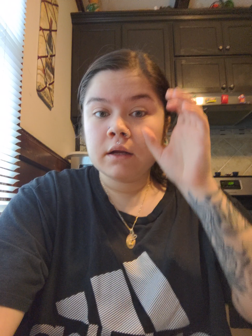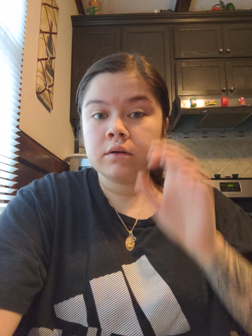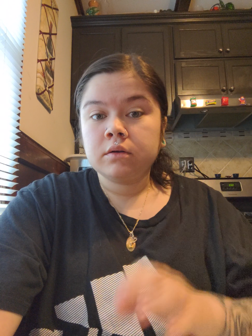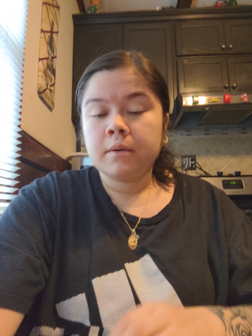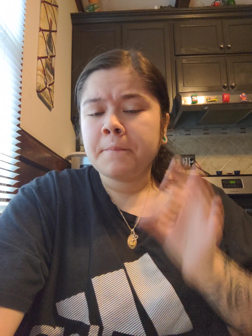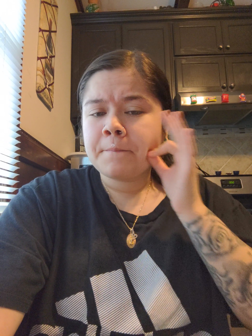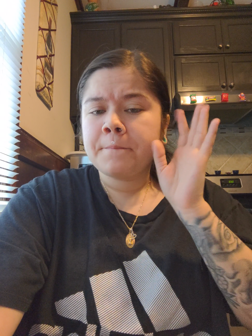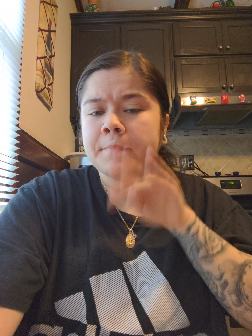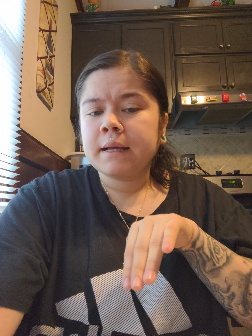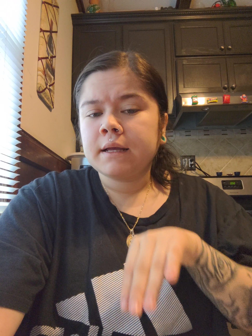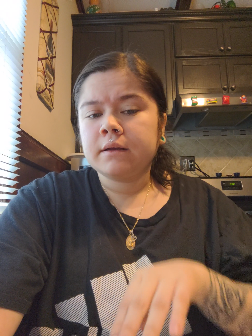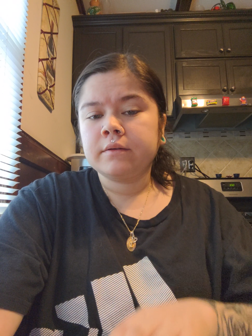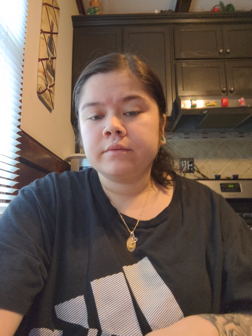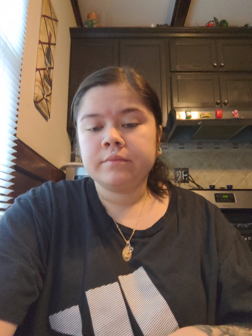bee